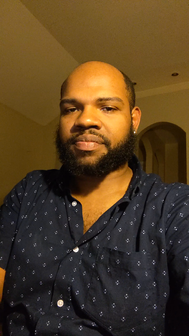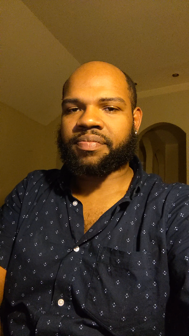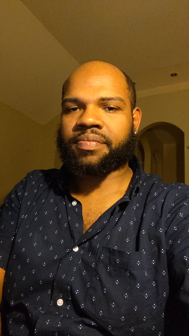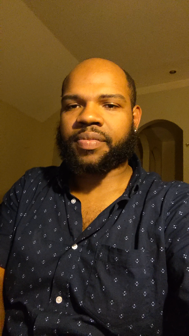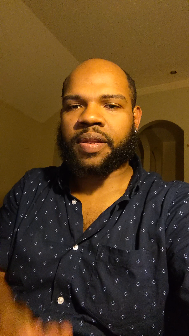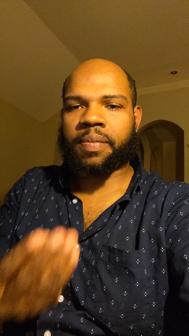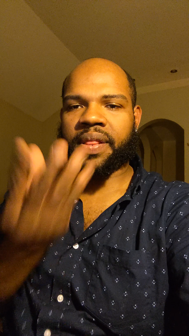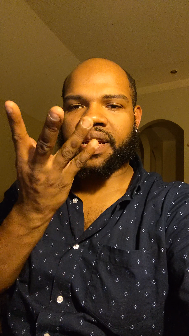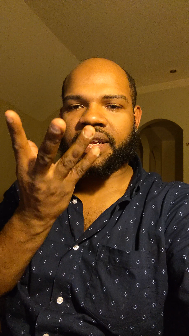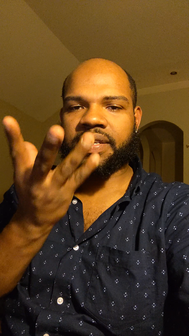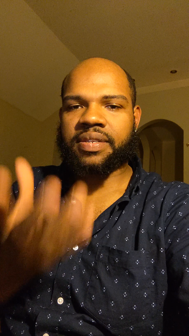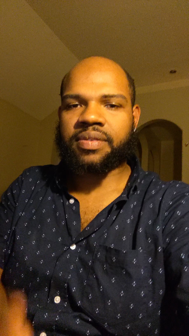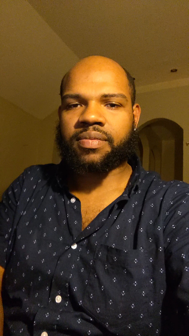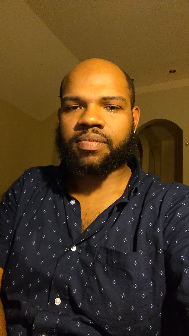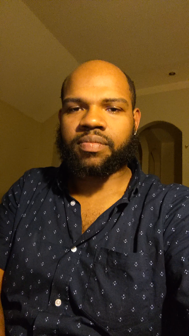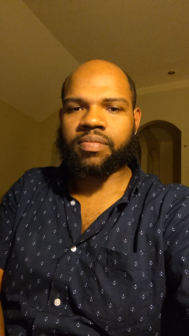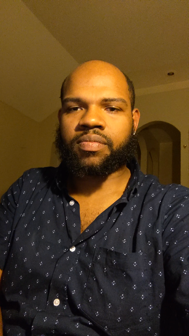plants